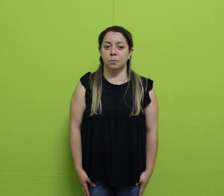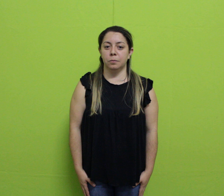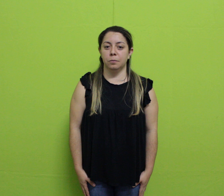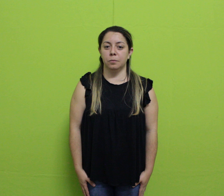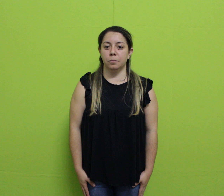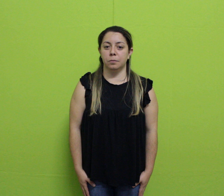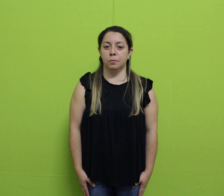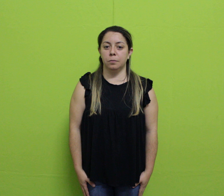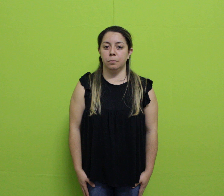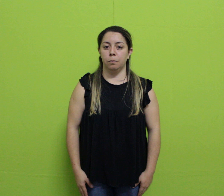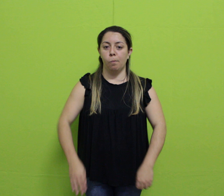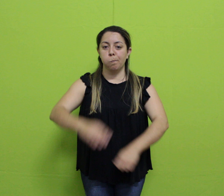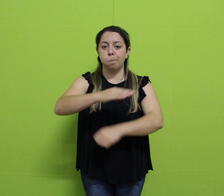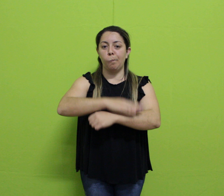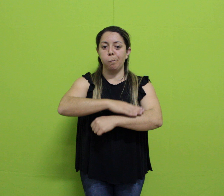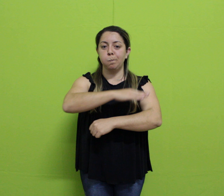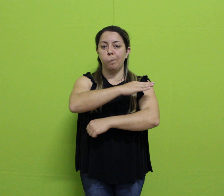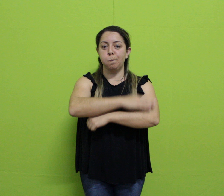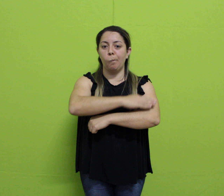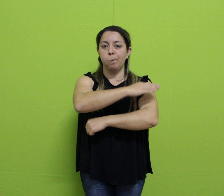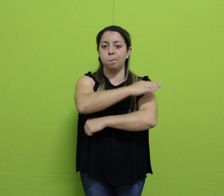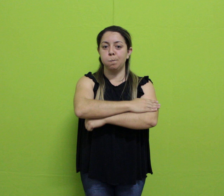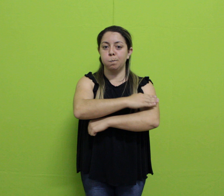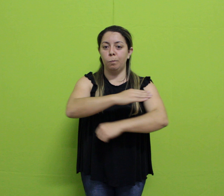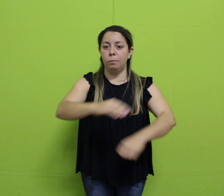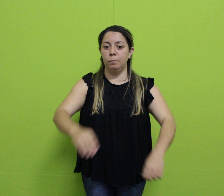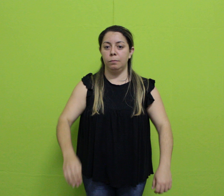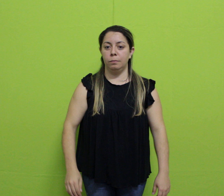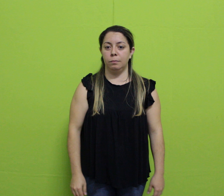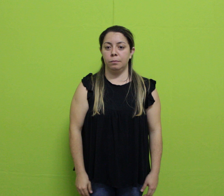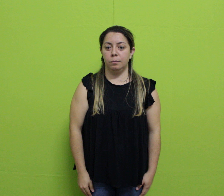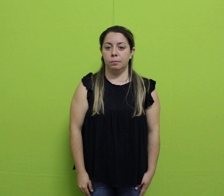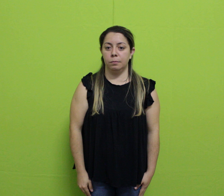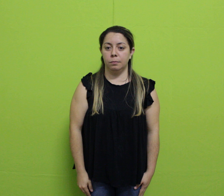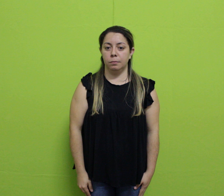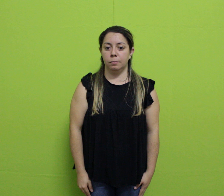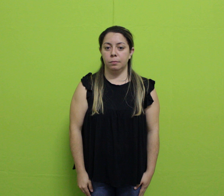sapo